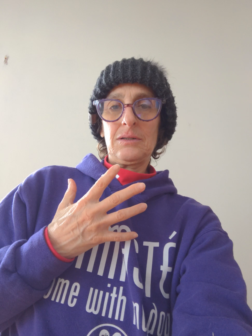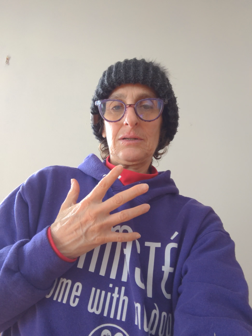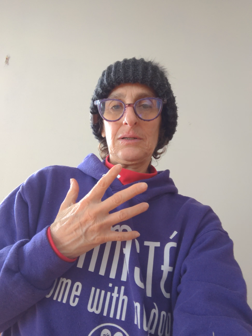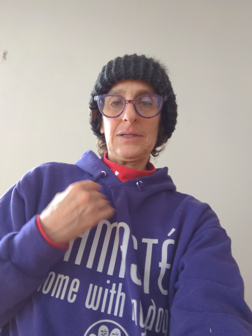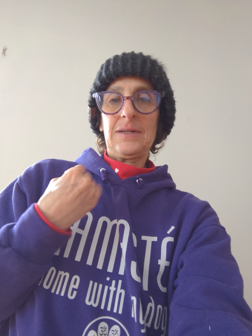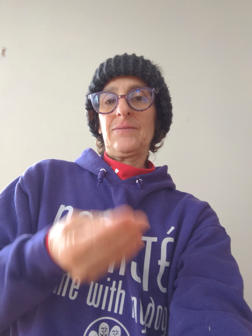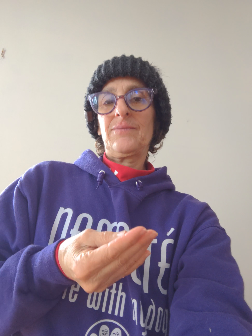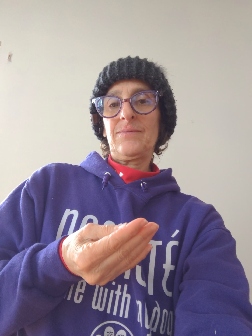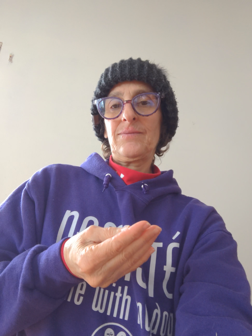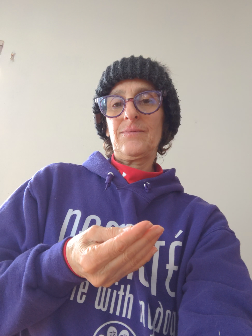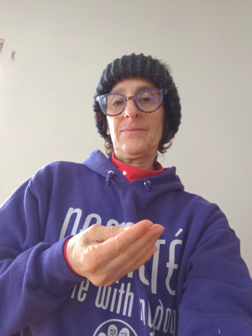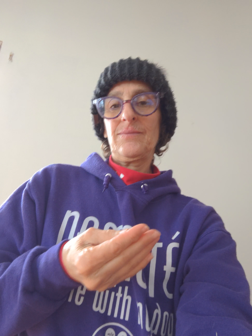give